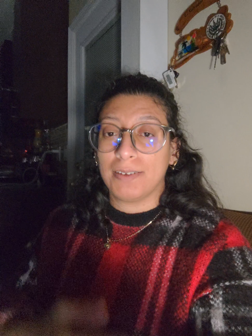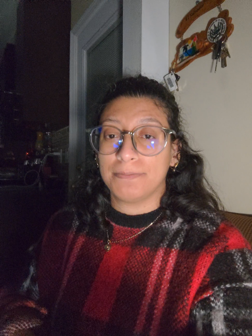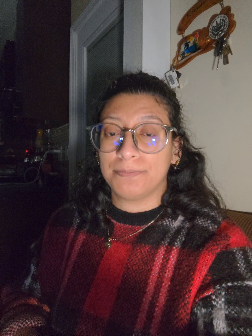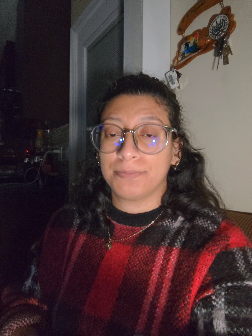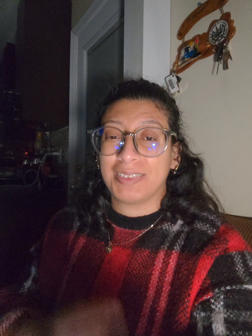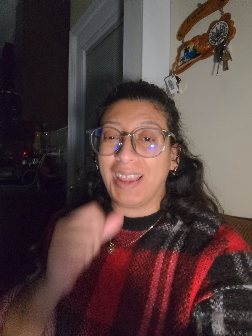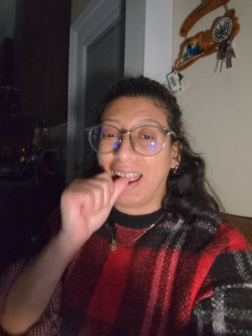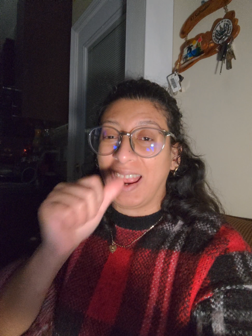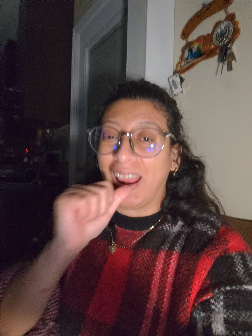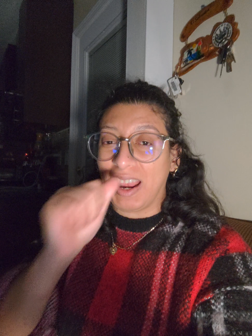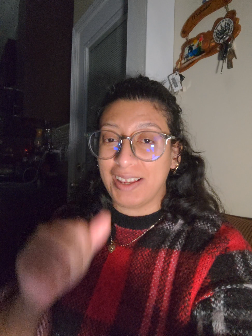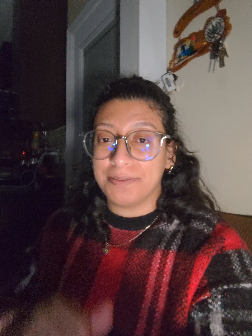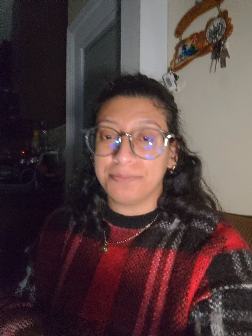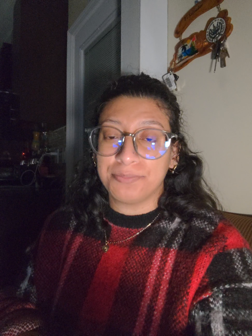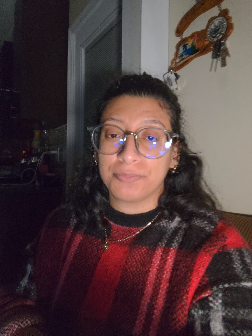nuts